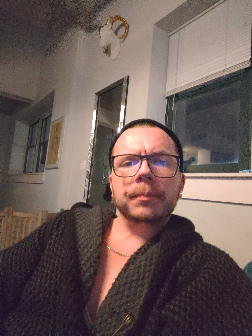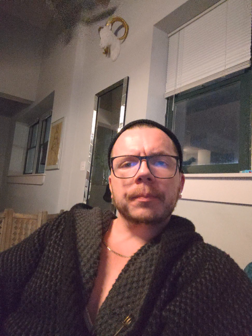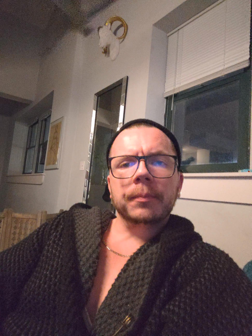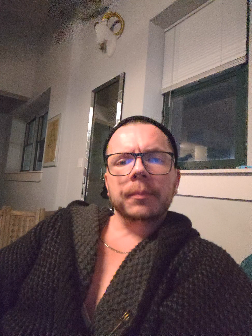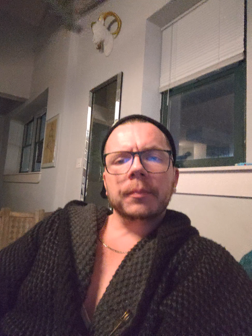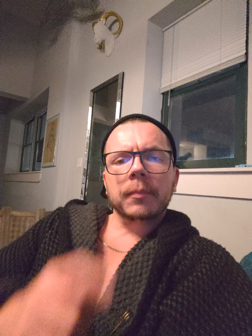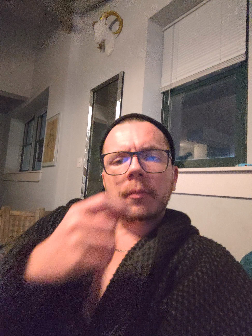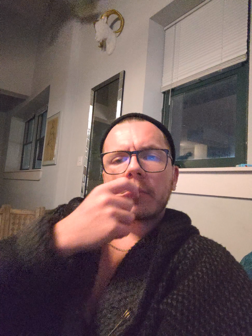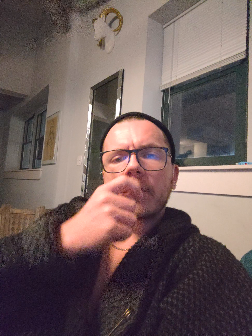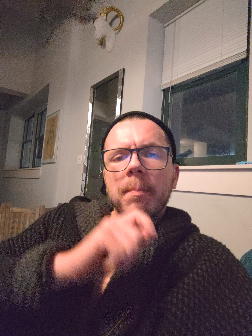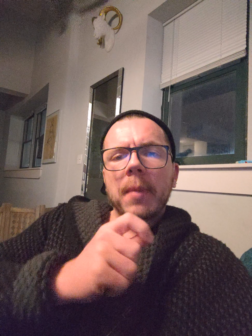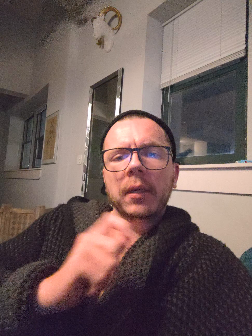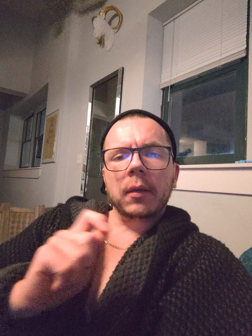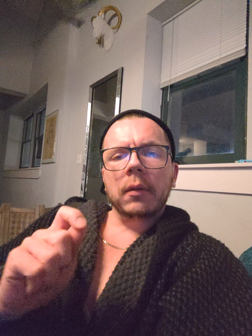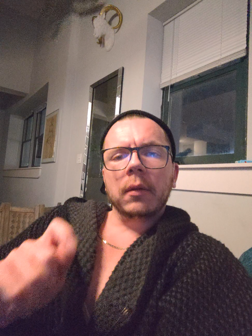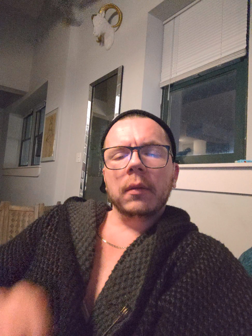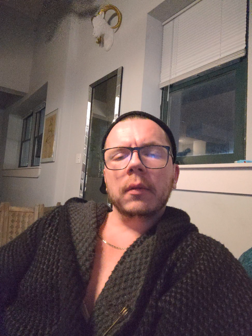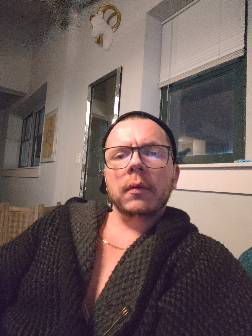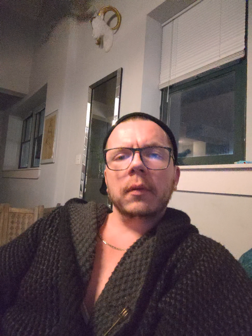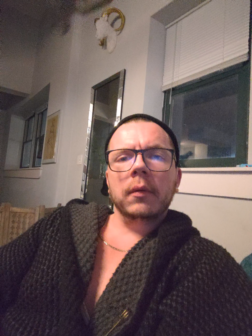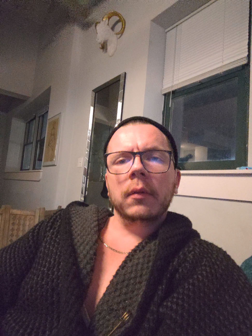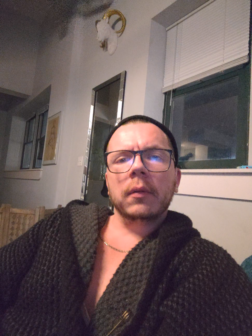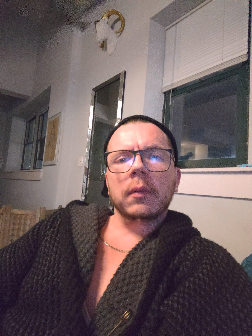pencil